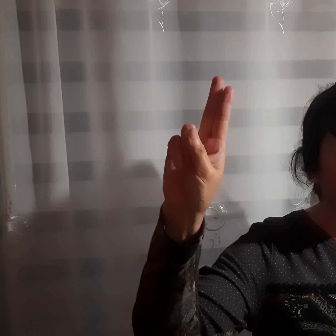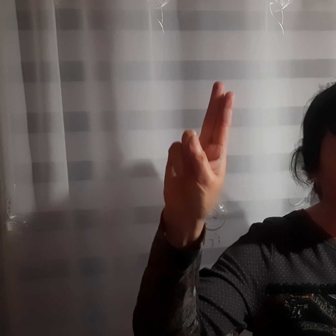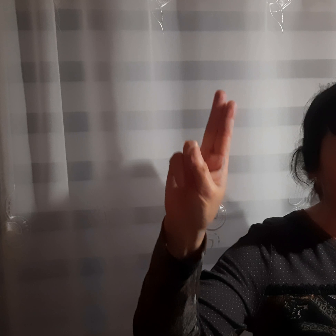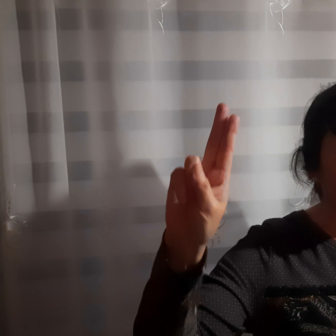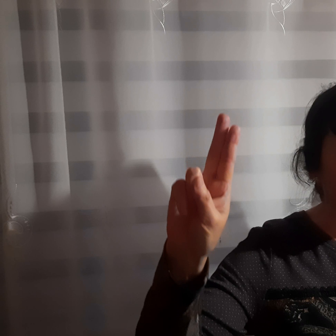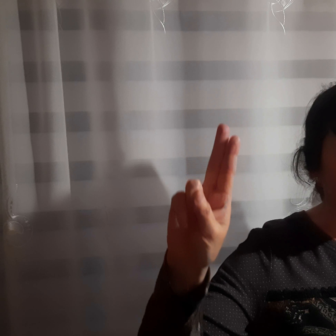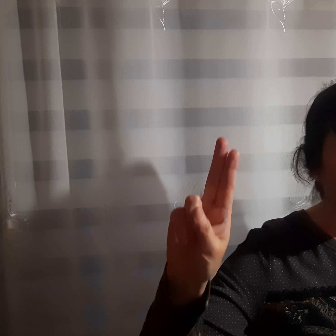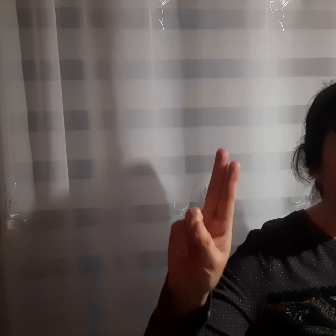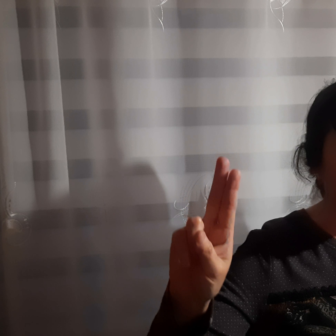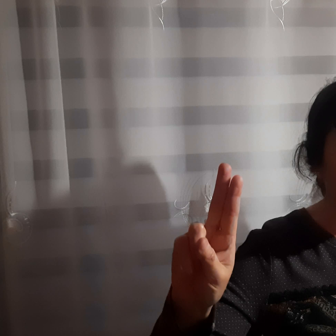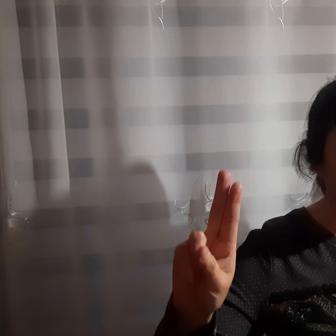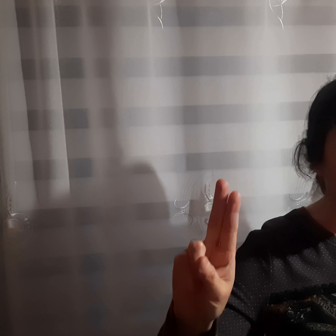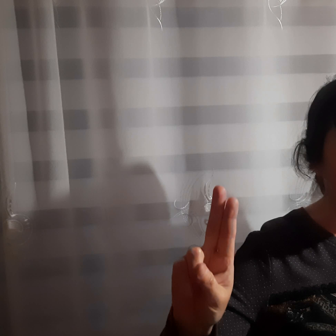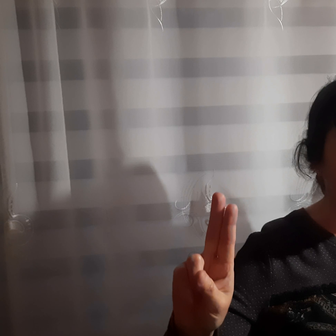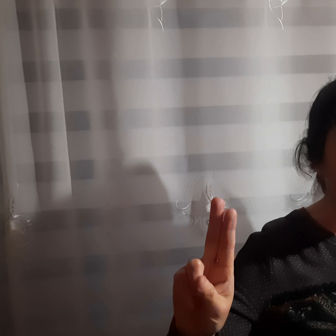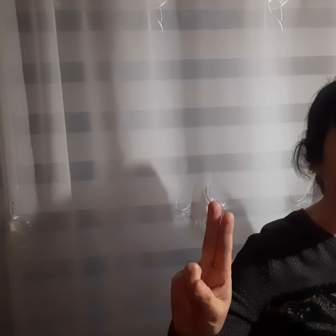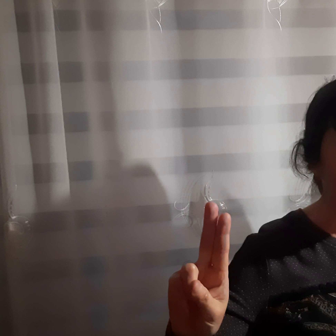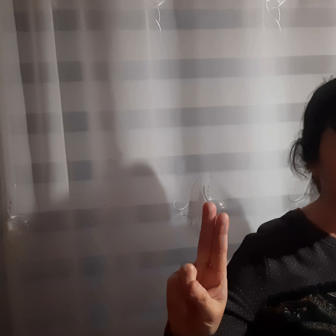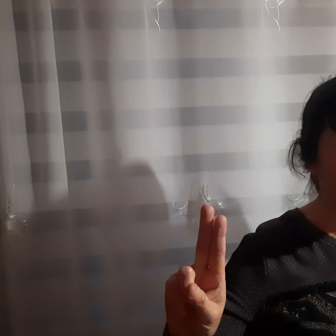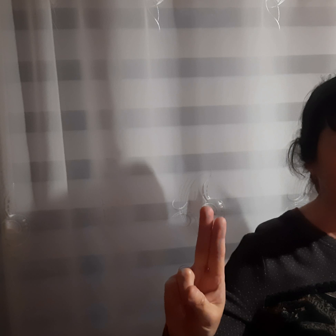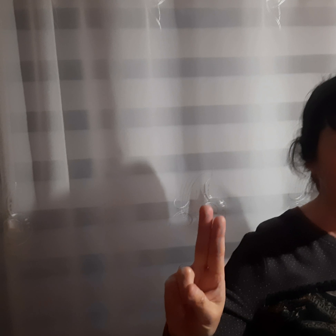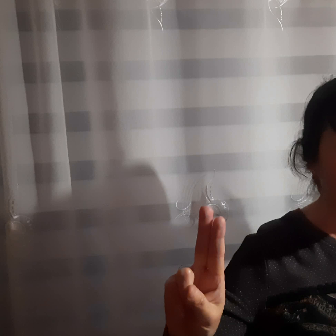Ц